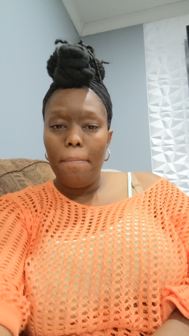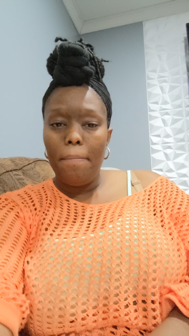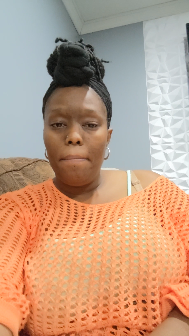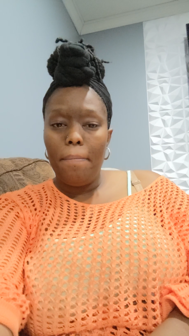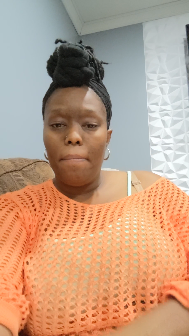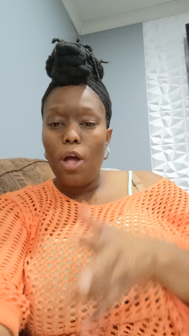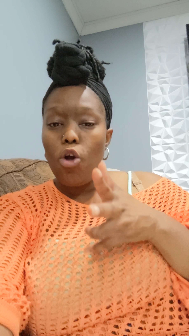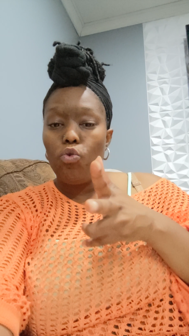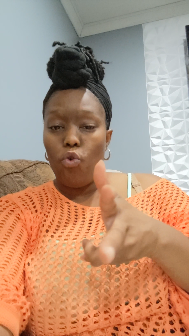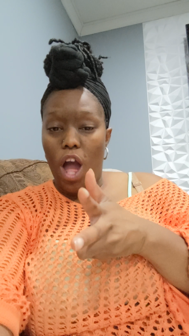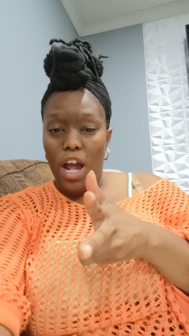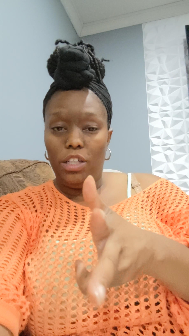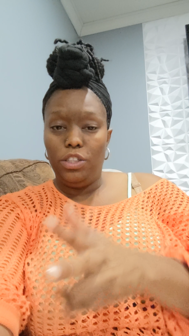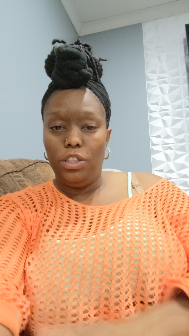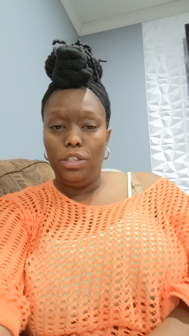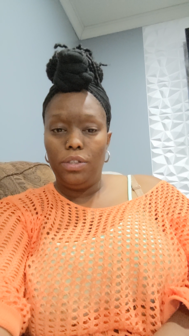garage